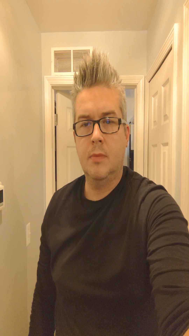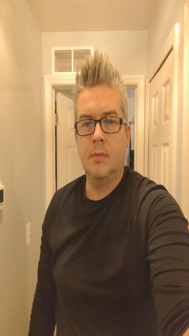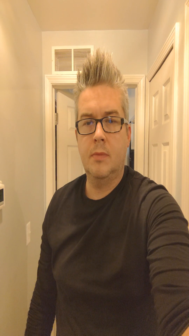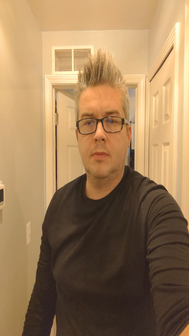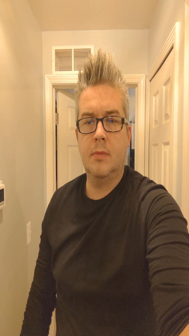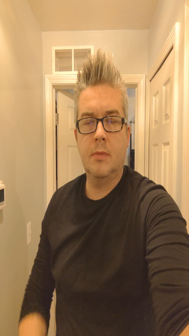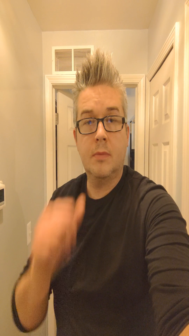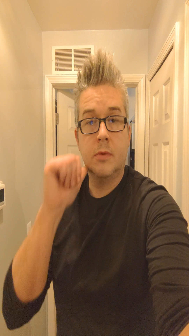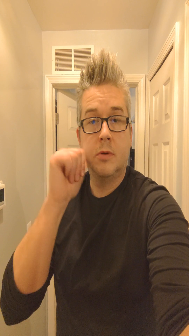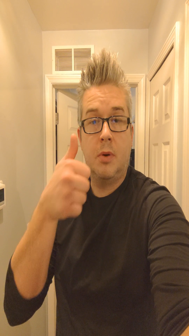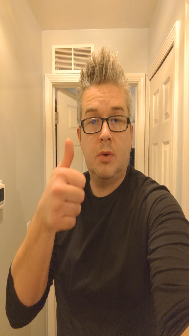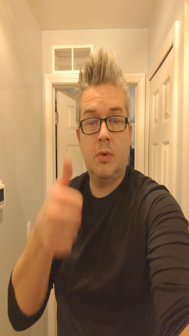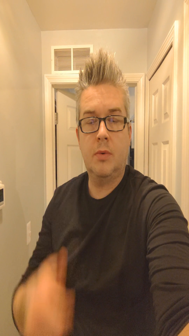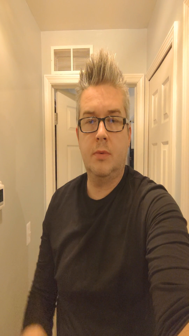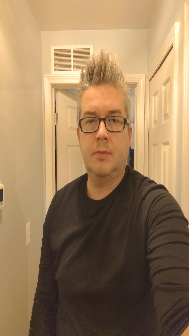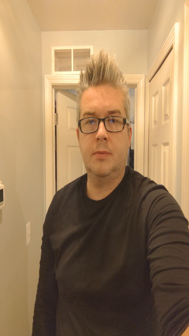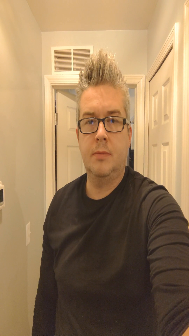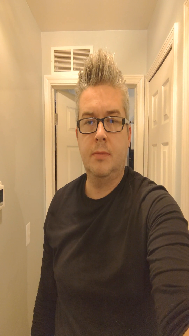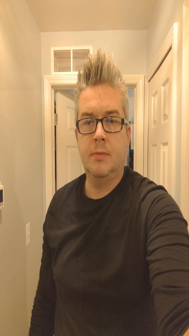tomorrow